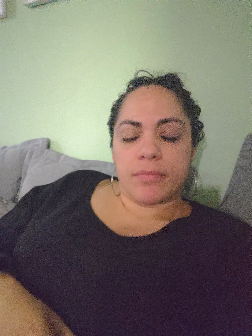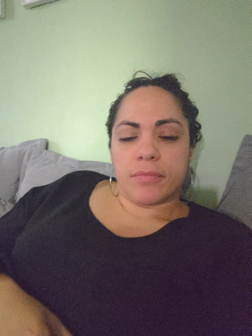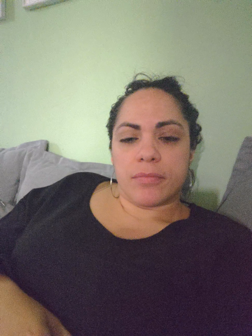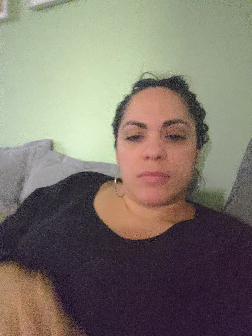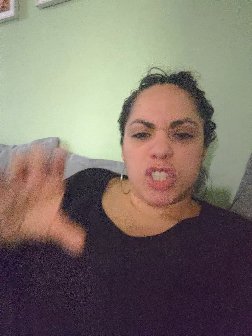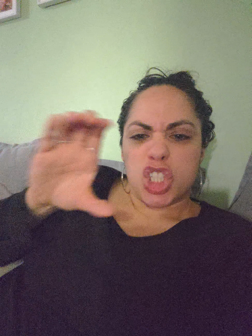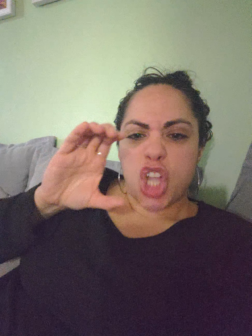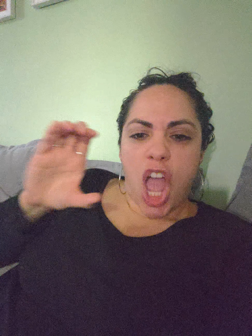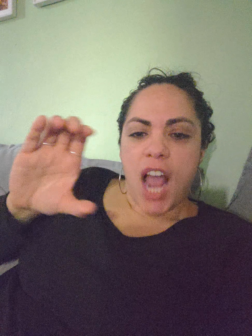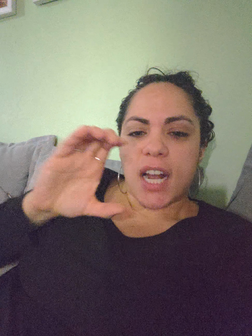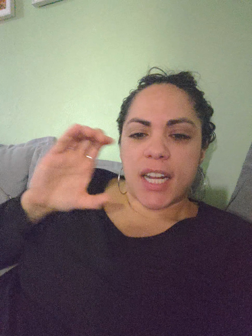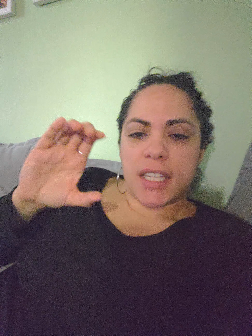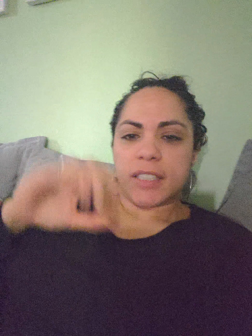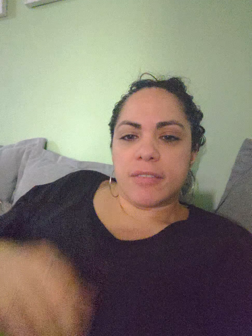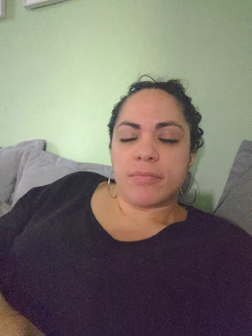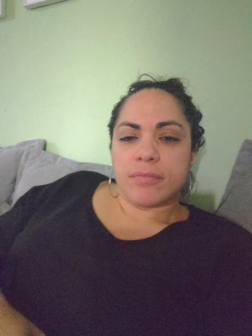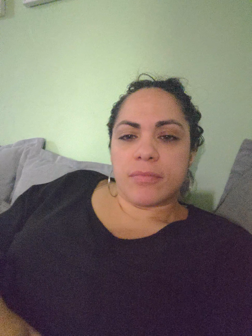chocolate